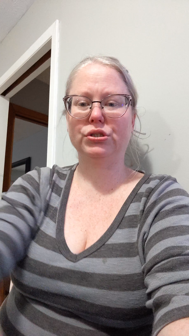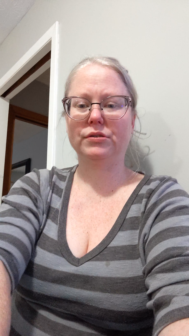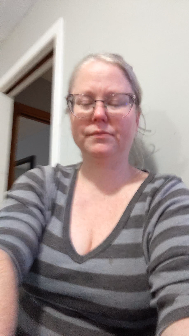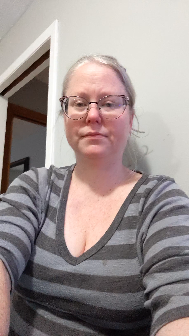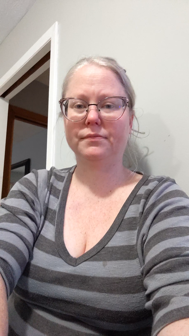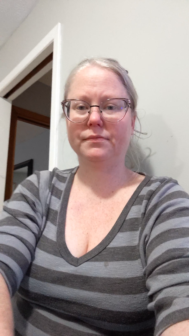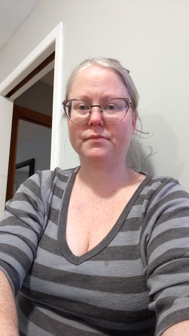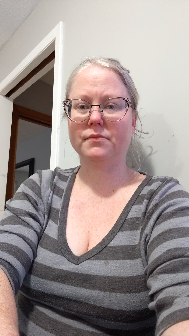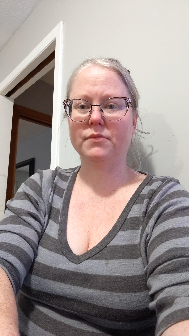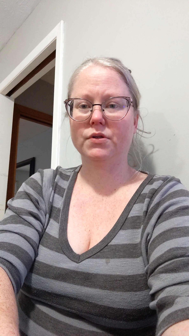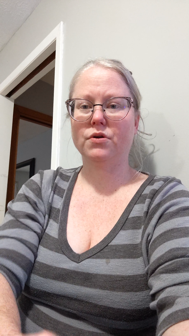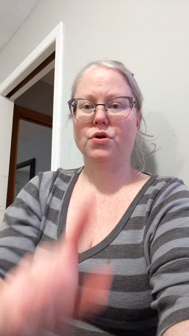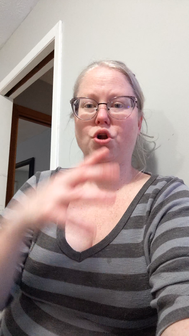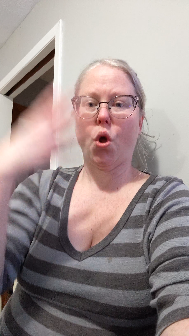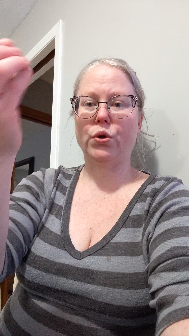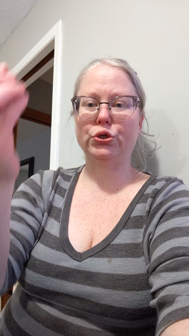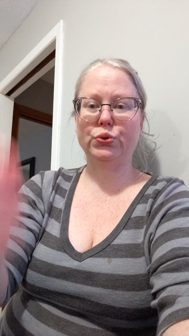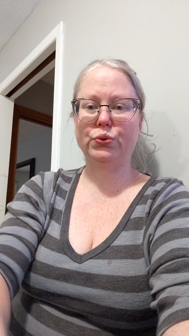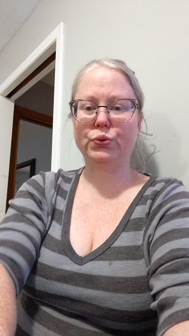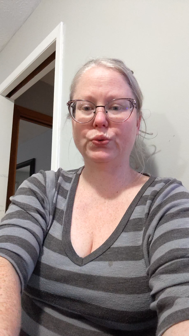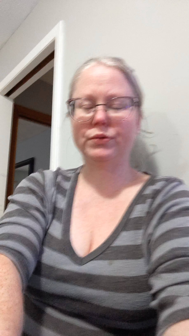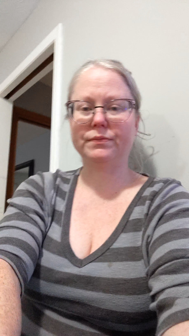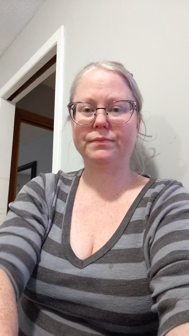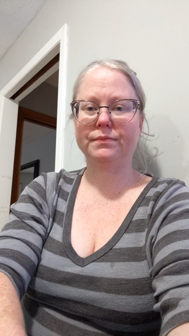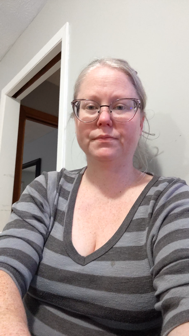going to